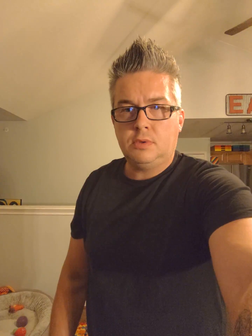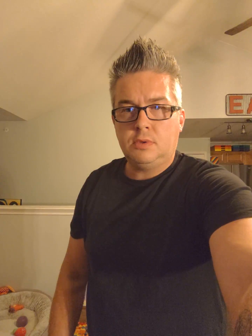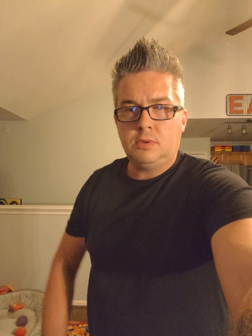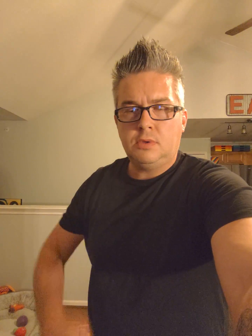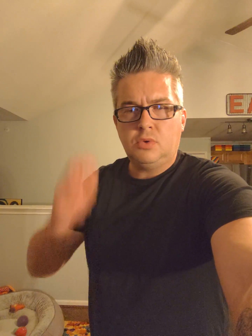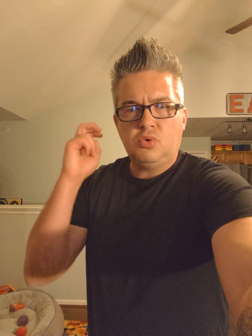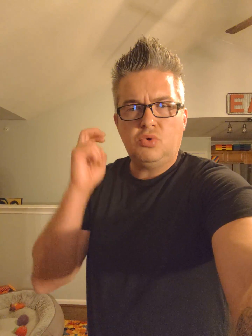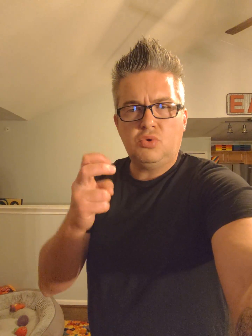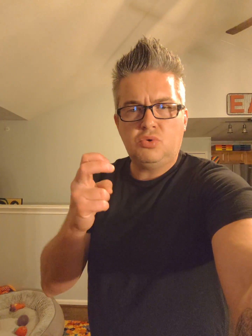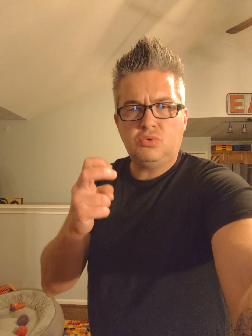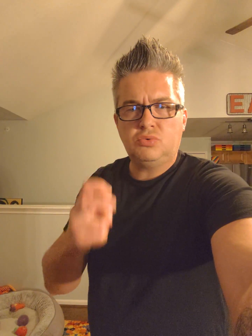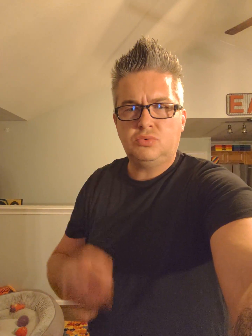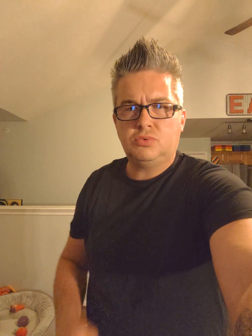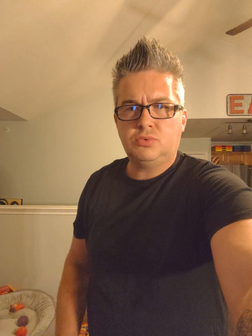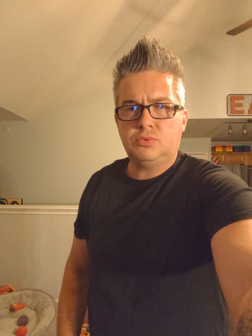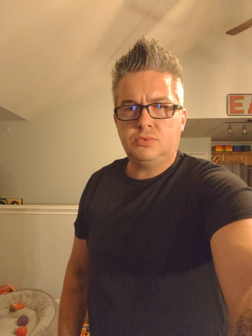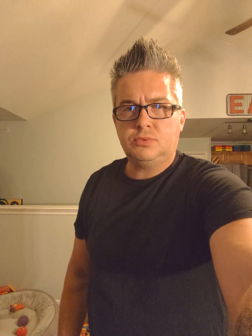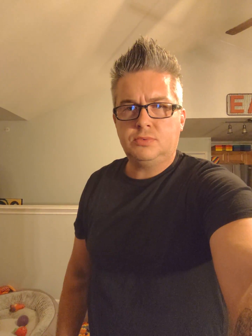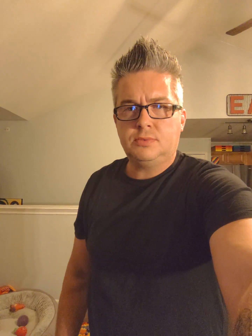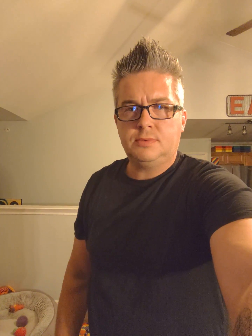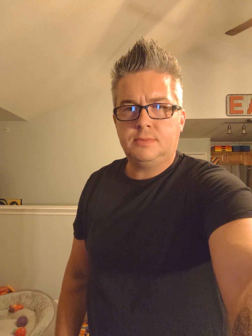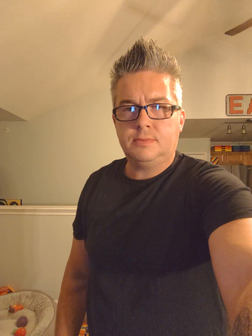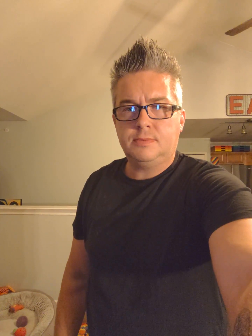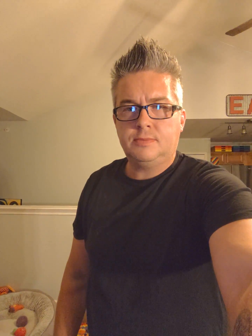hard